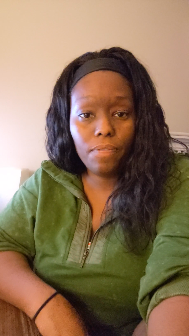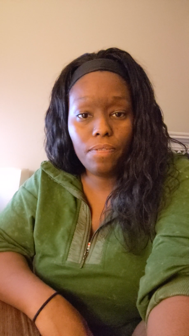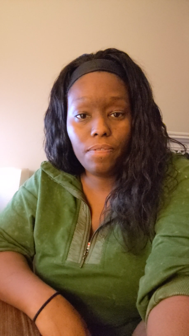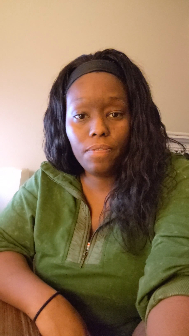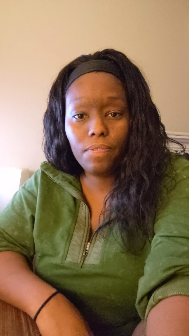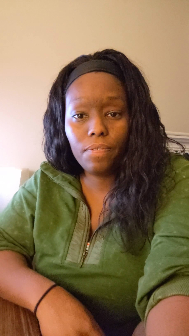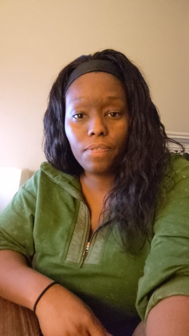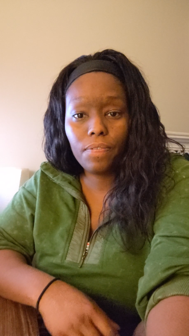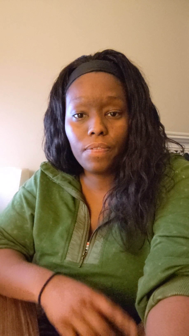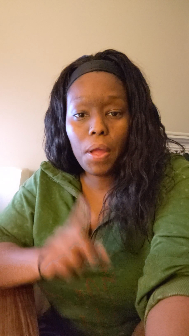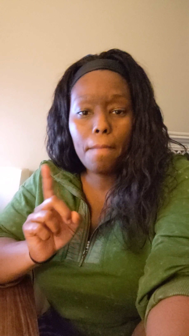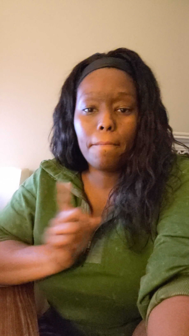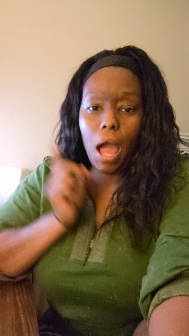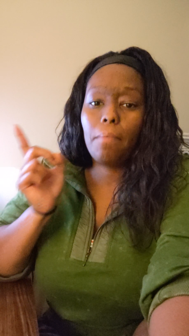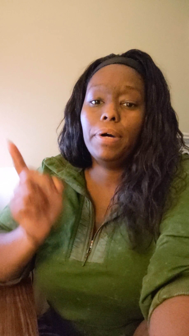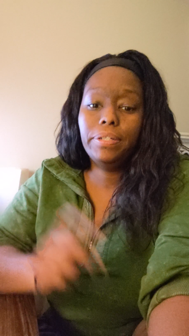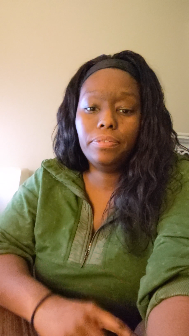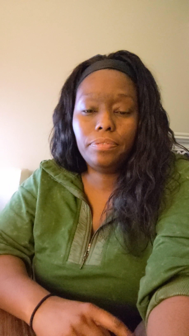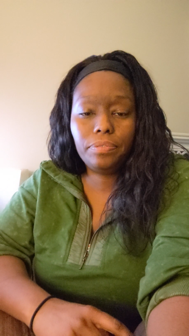bump